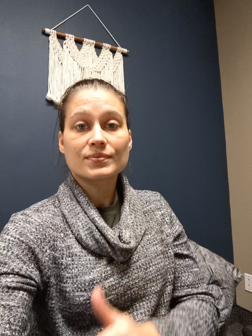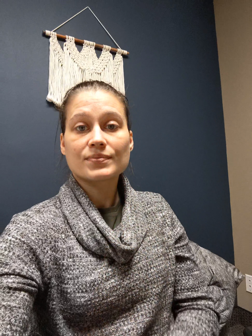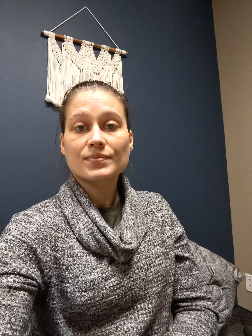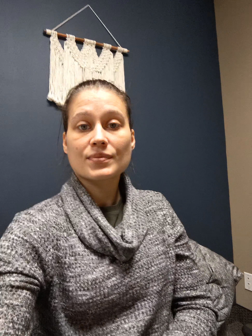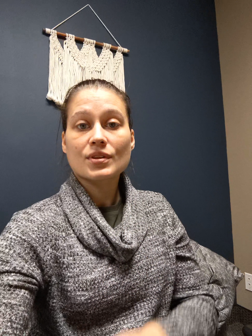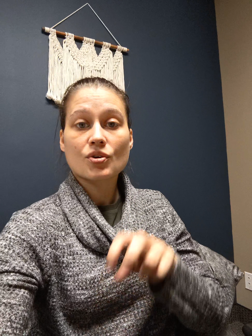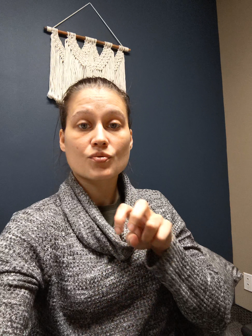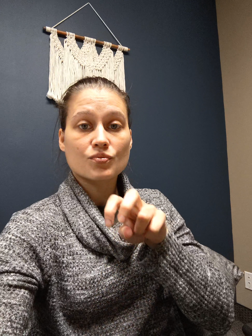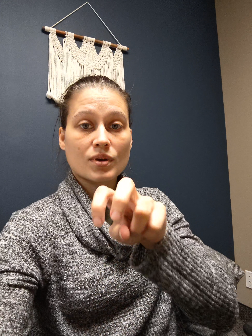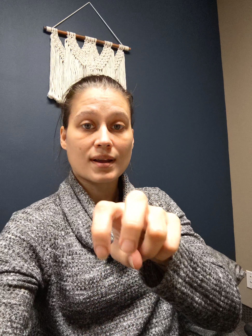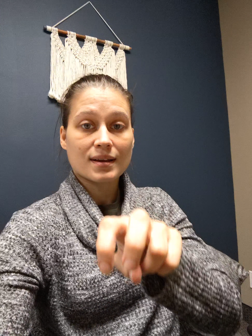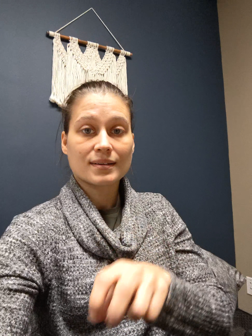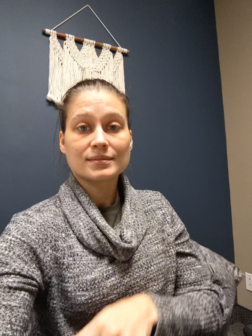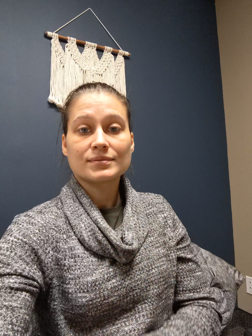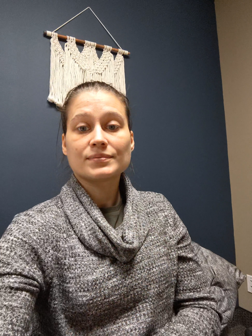ride